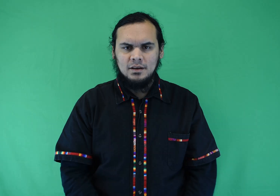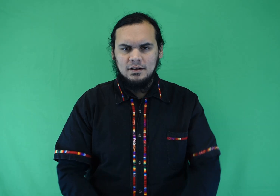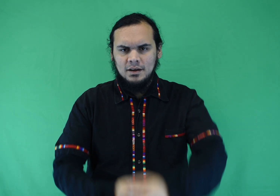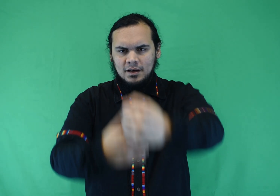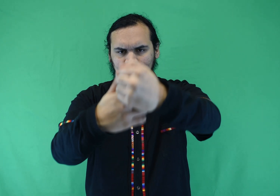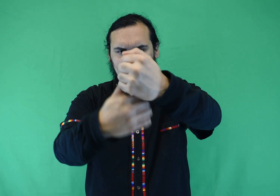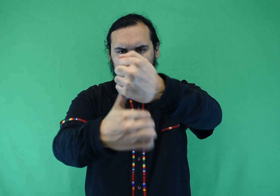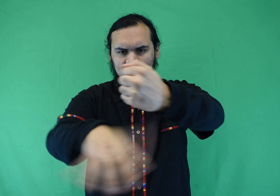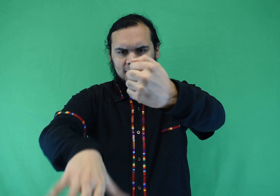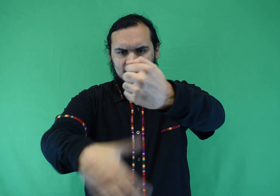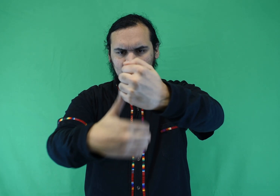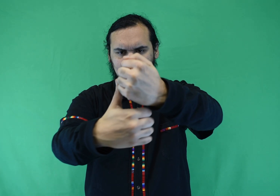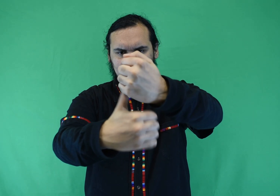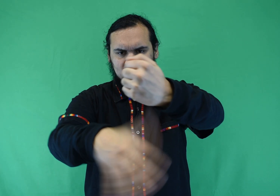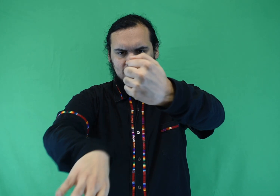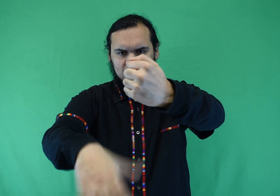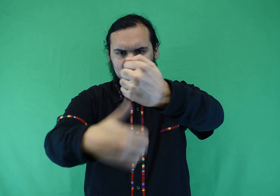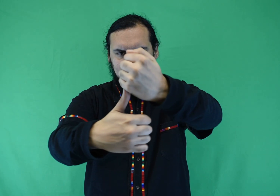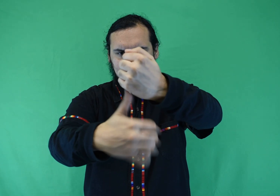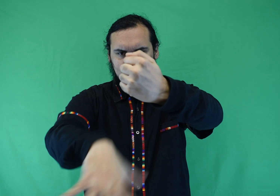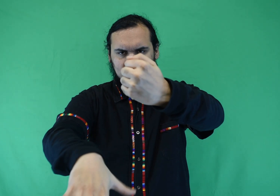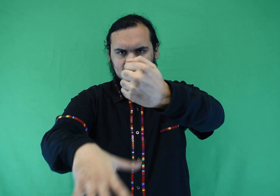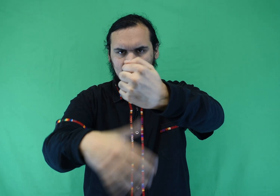diarrea